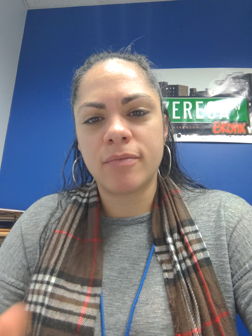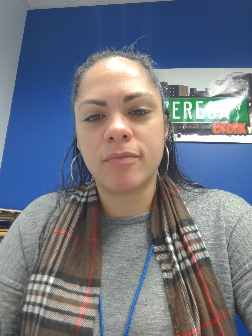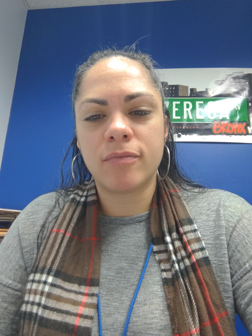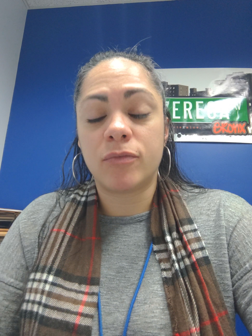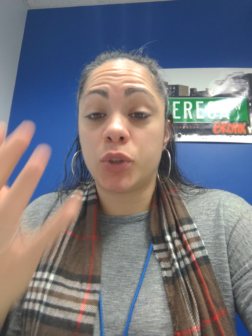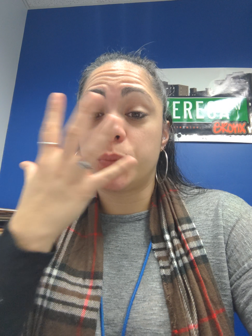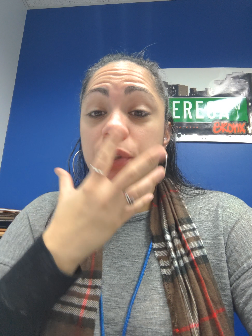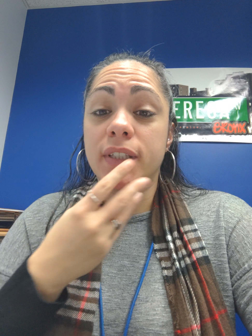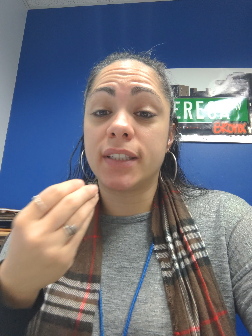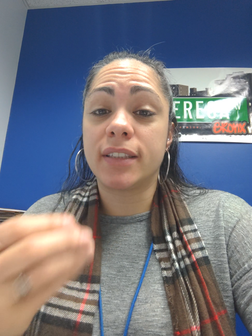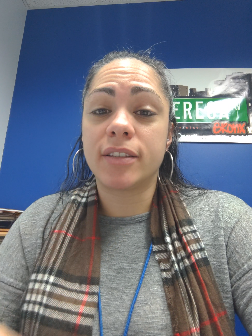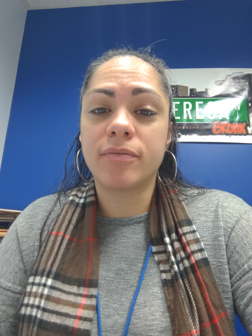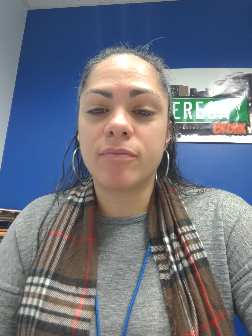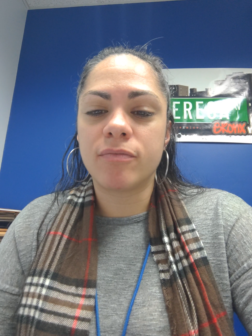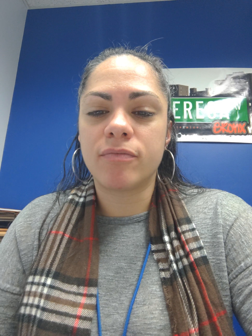pretty